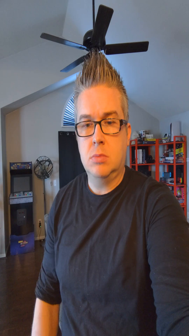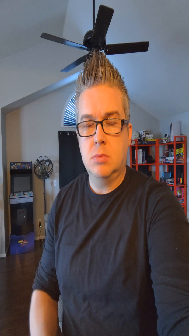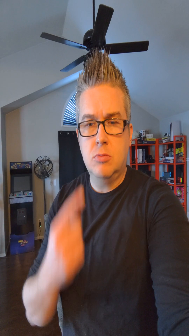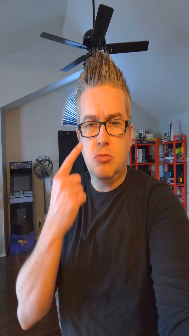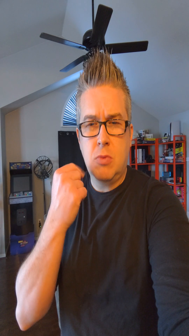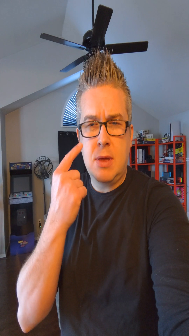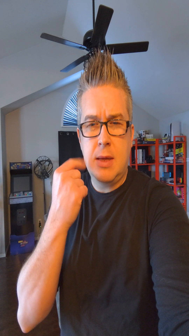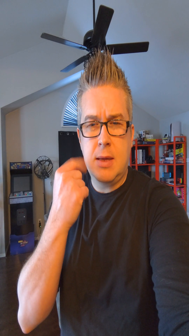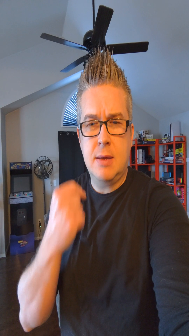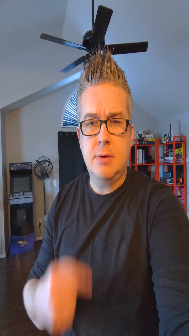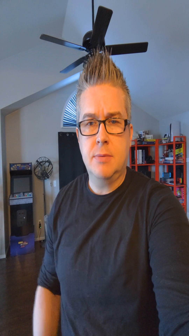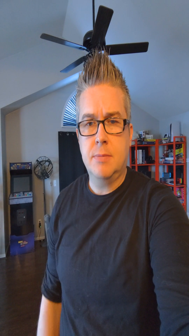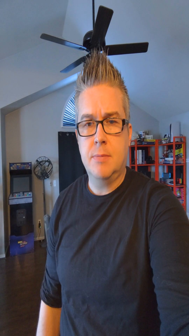cry